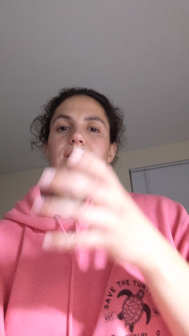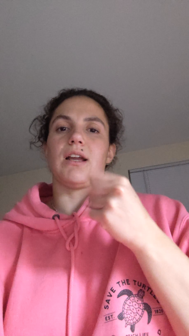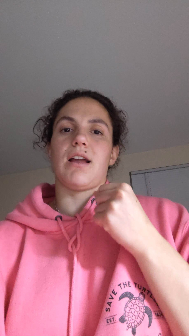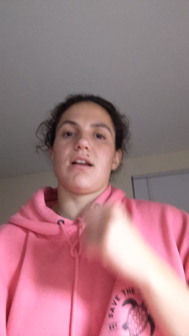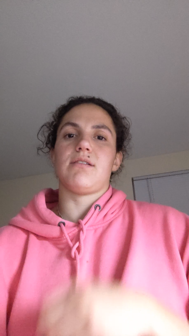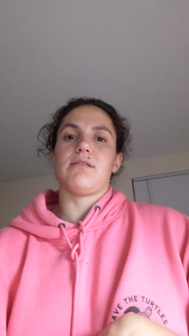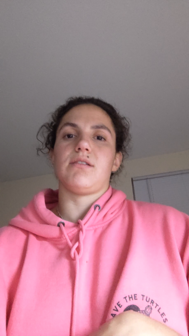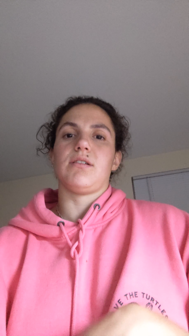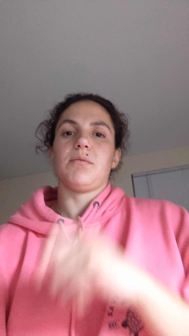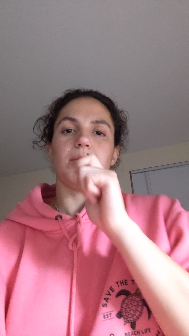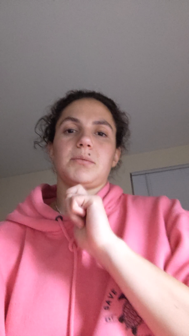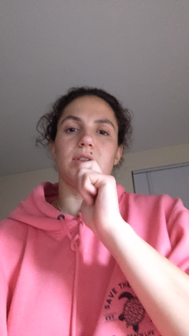popsicle